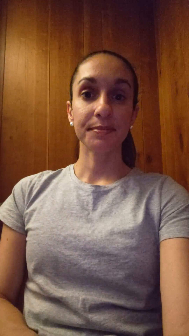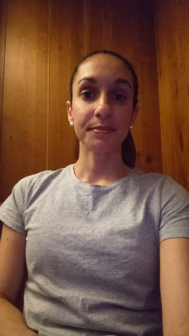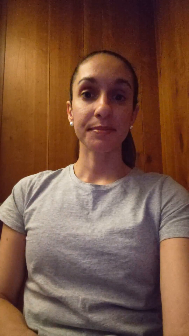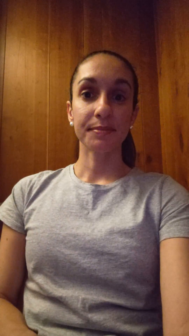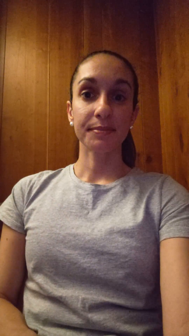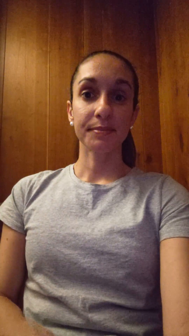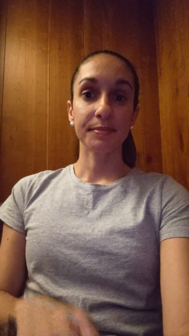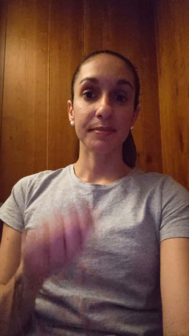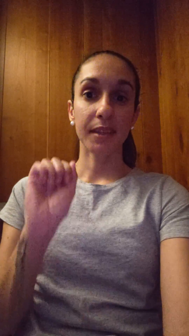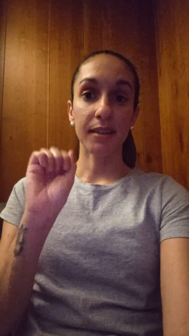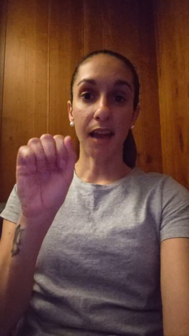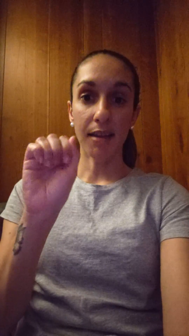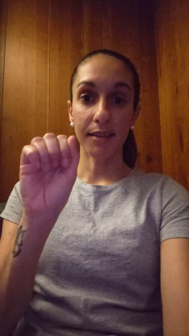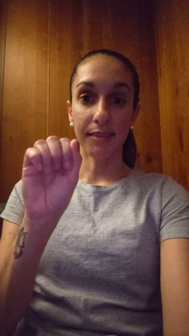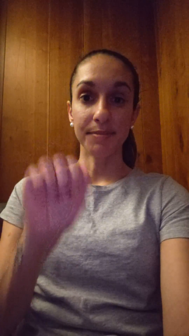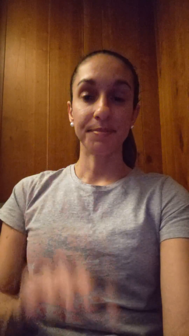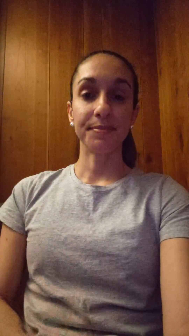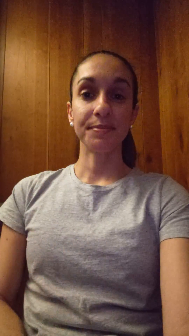knock